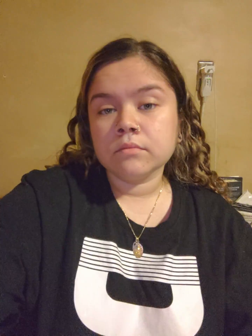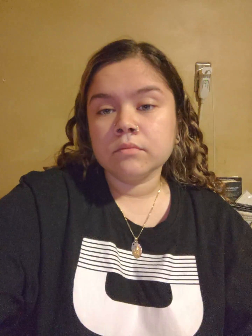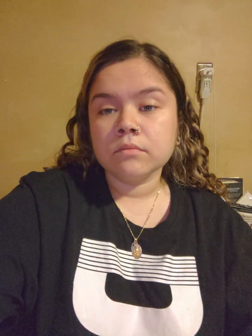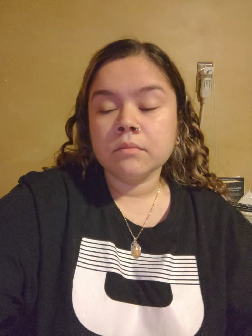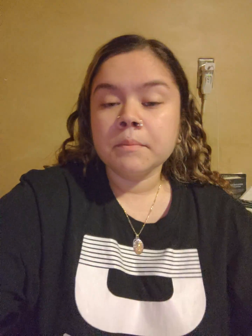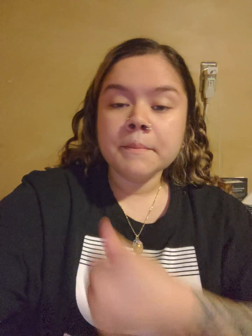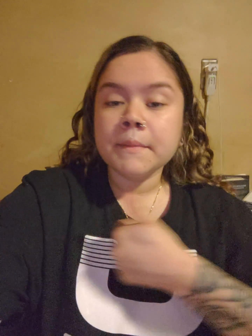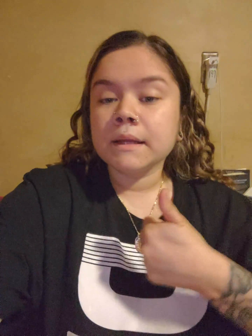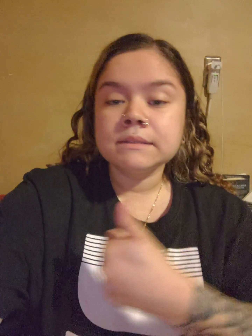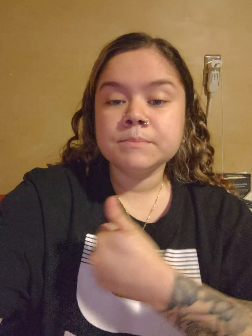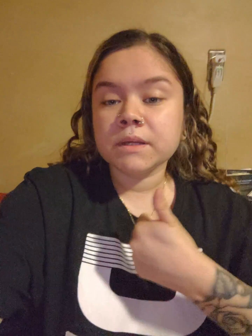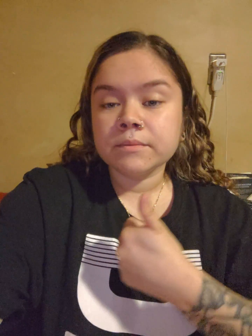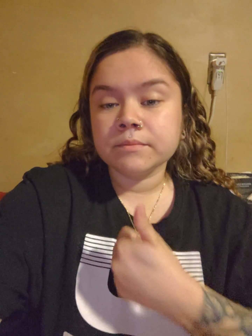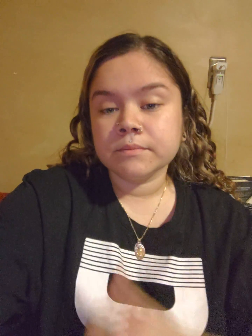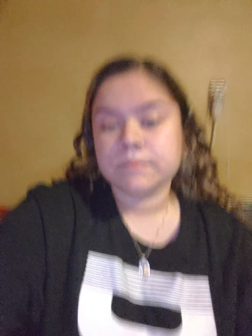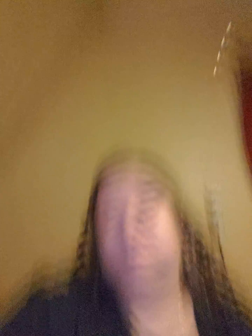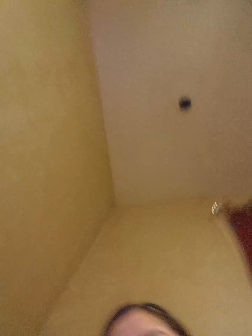basement